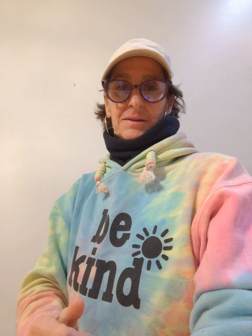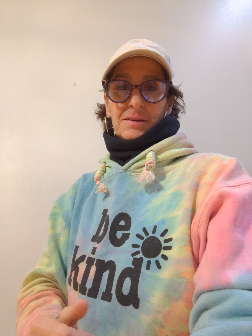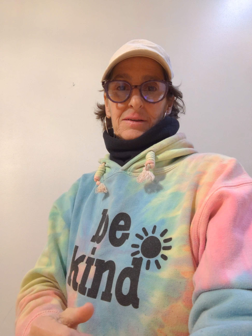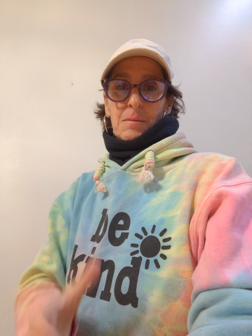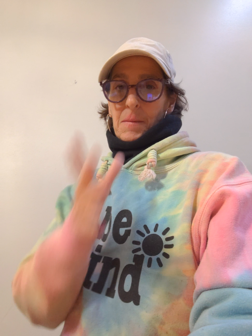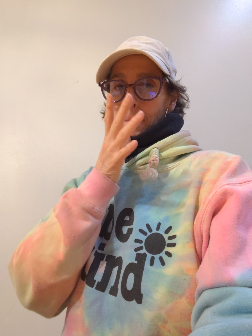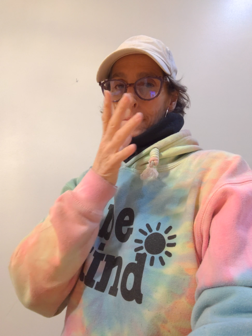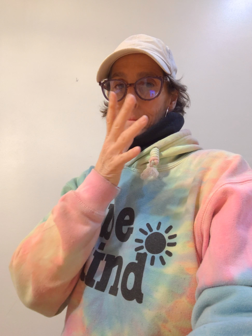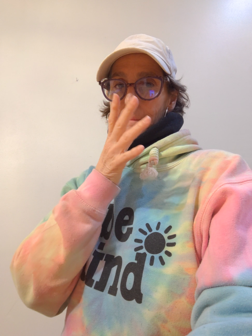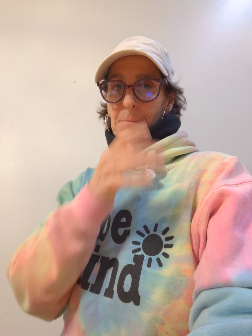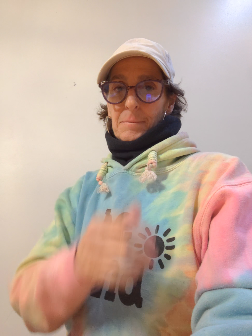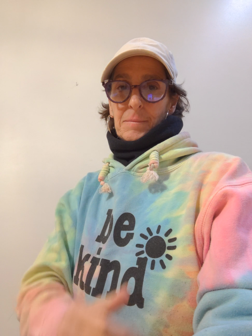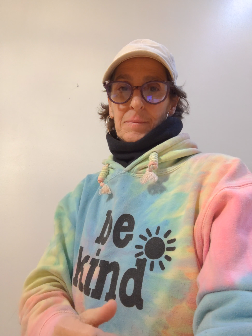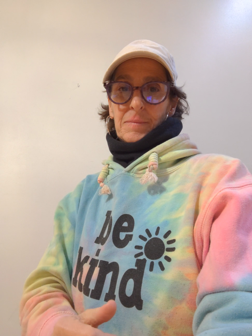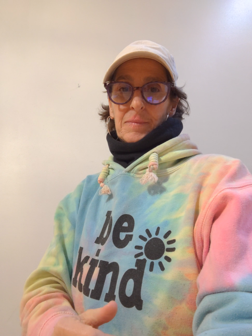mom